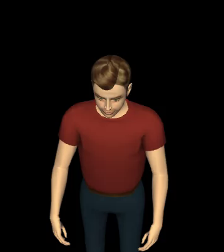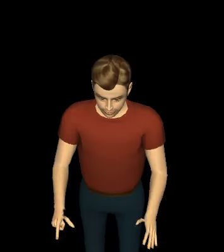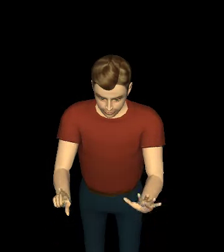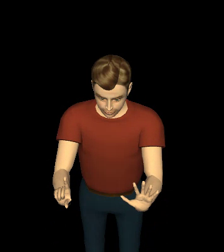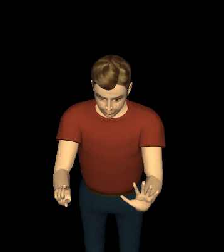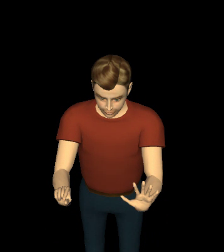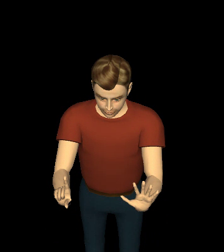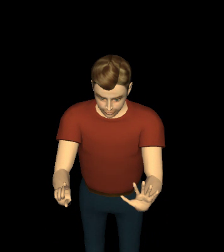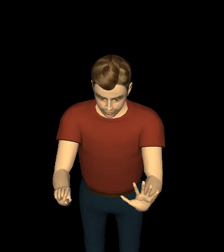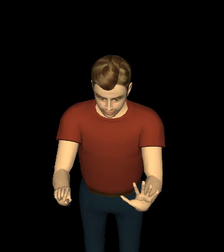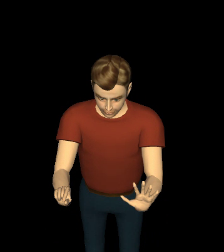70